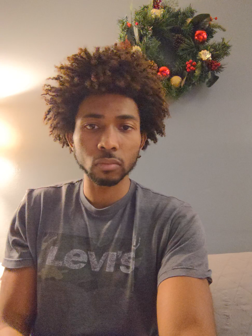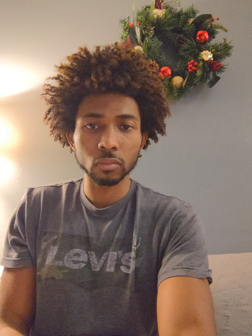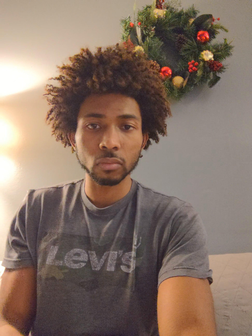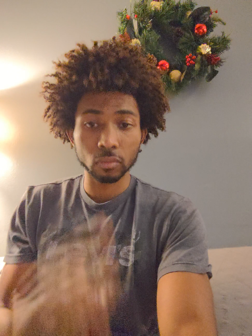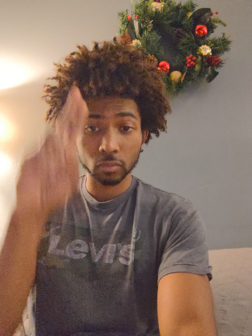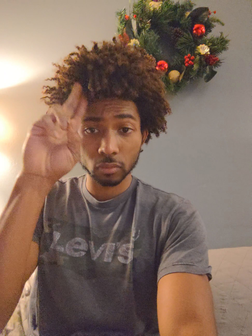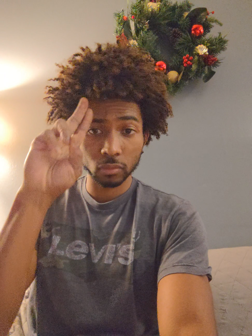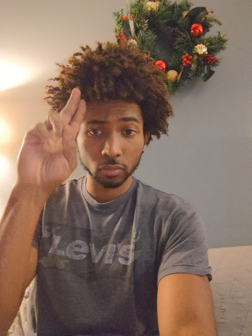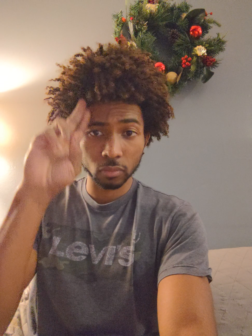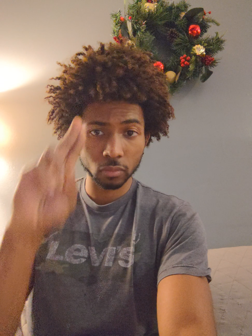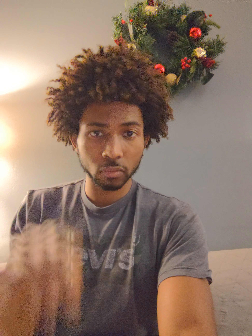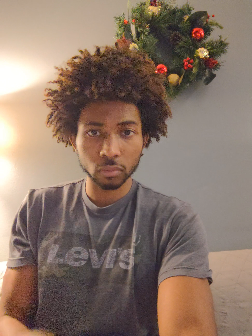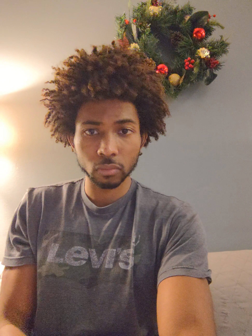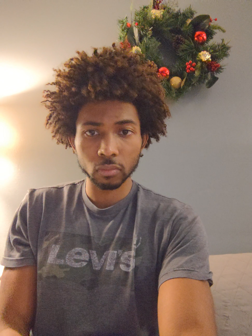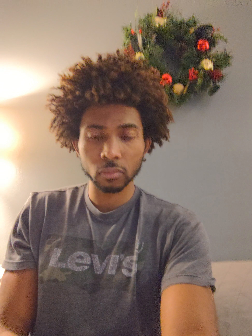uncle